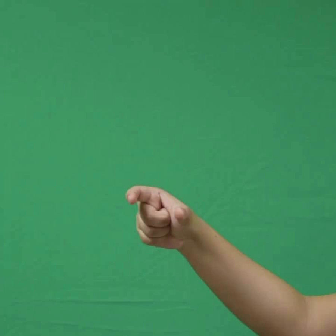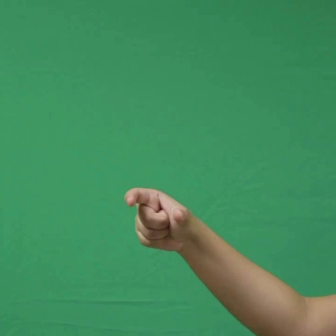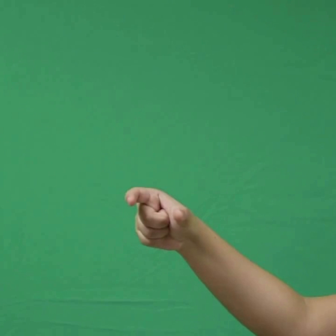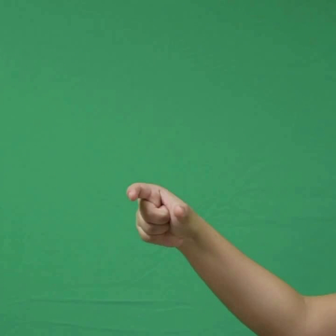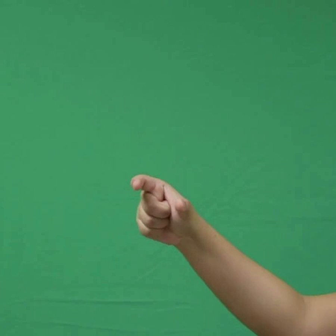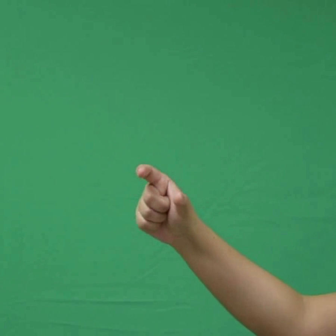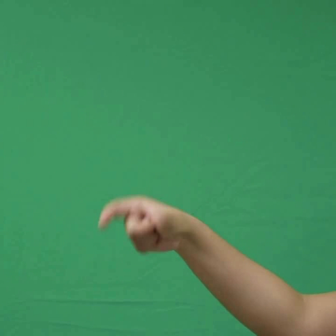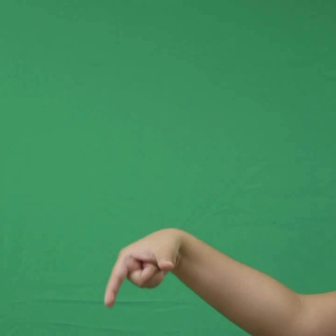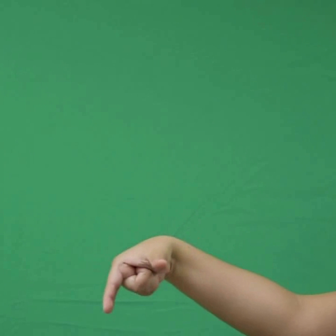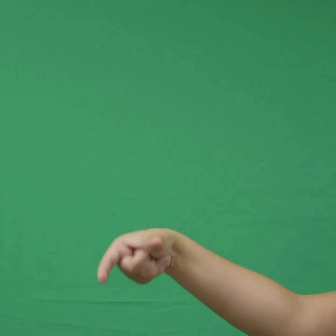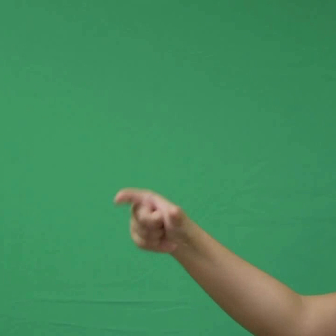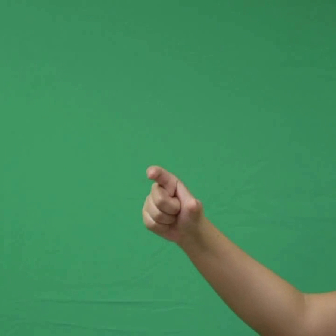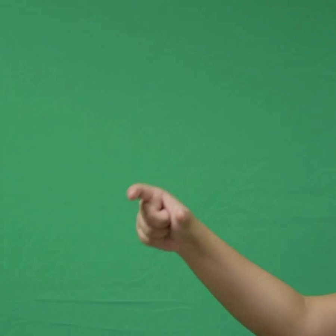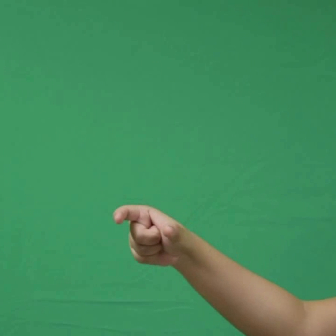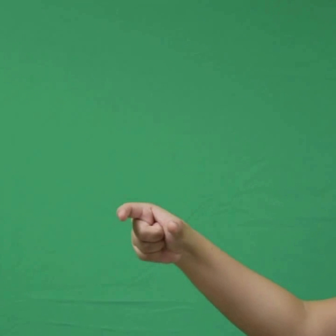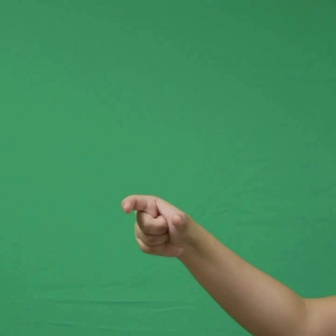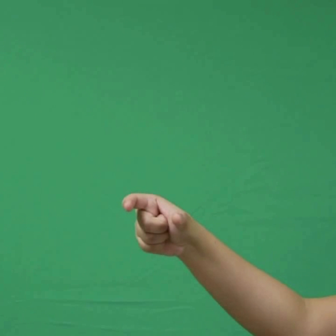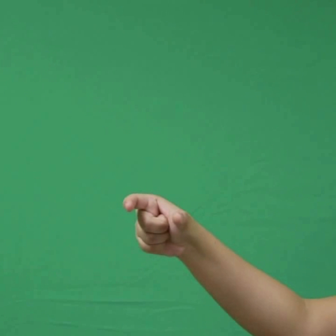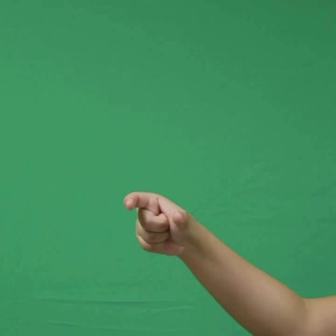Q